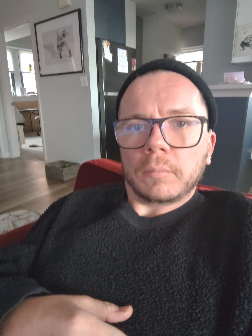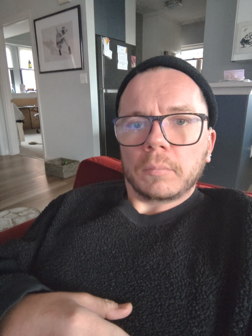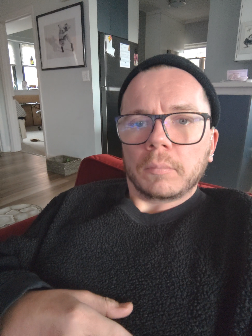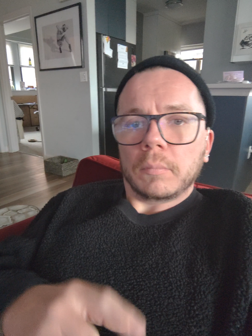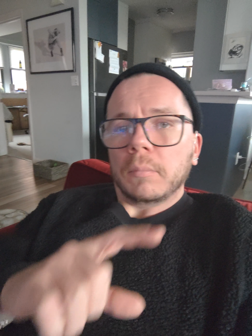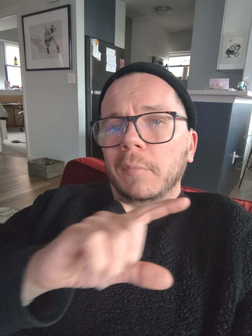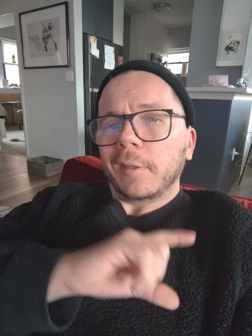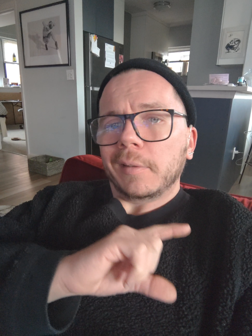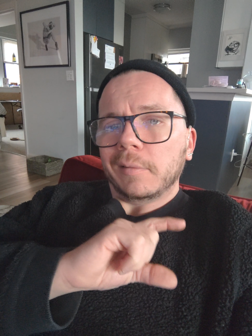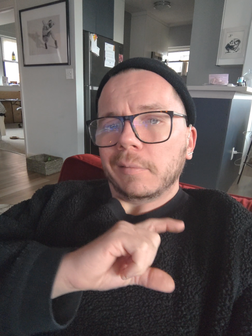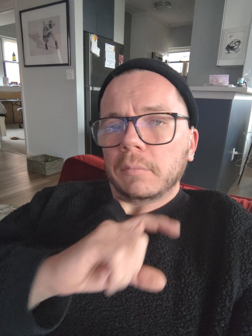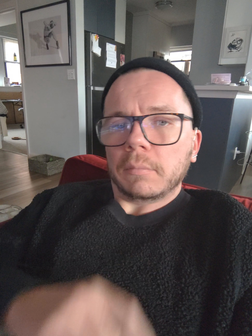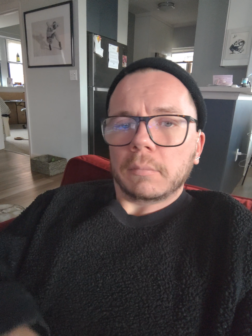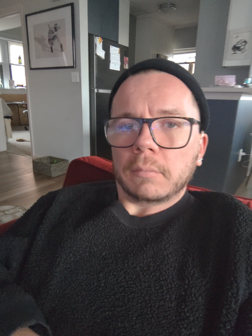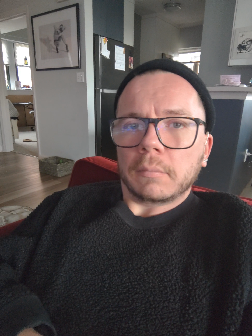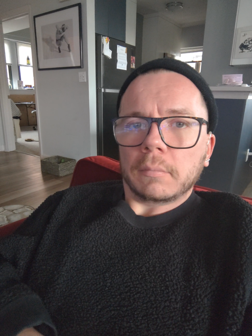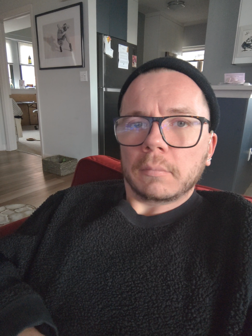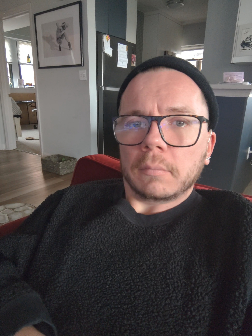police